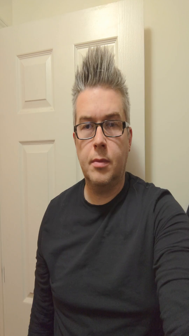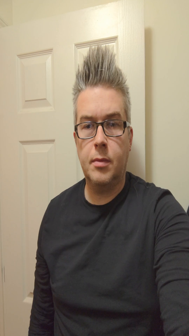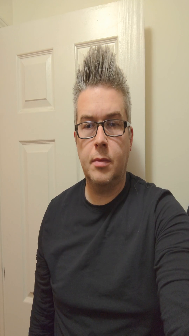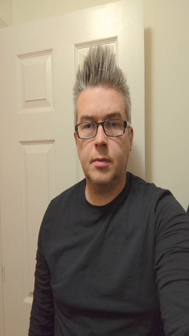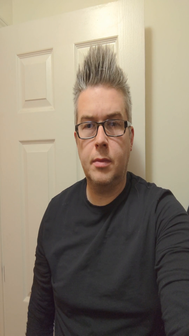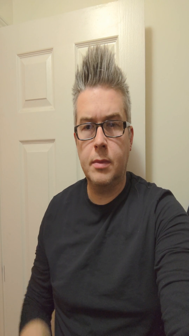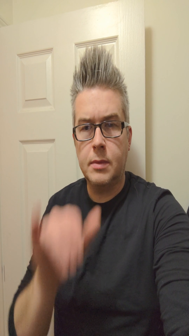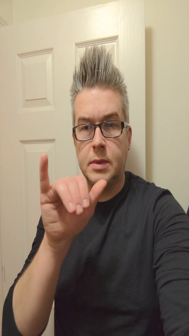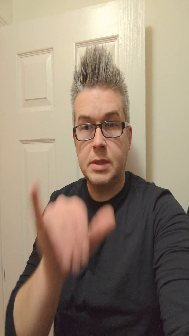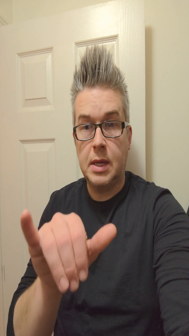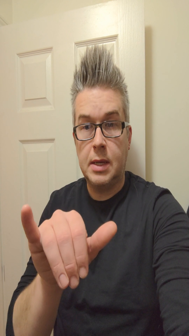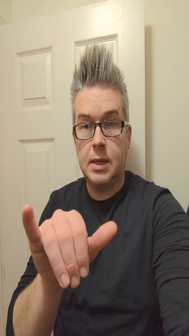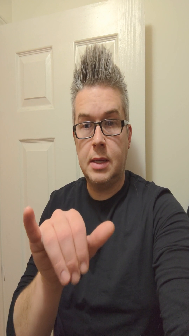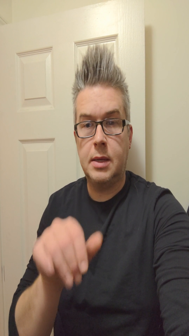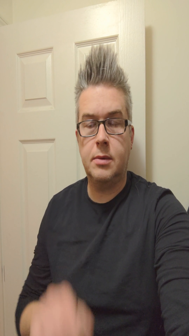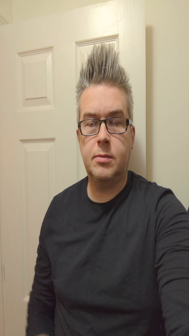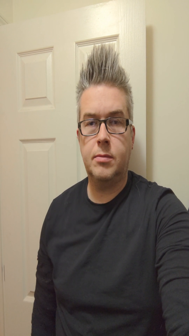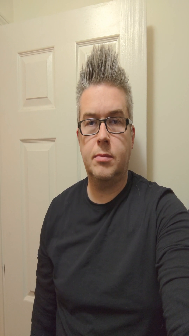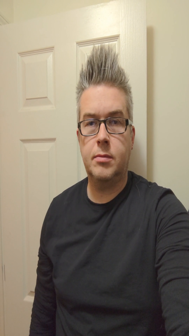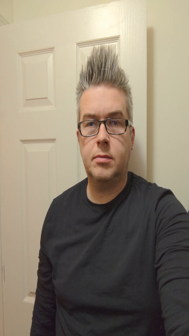stay